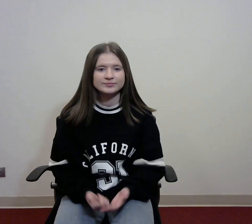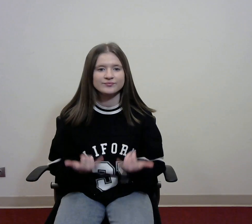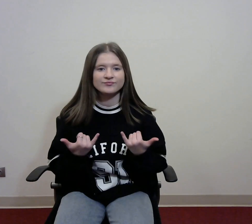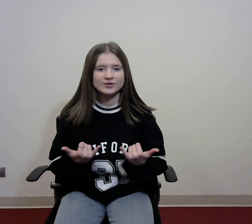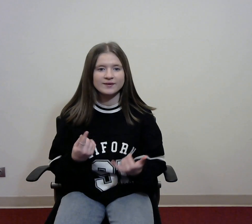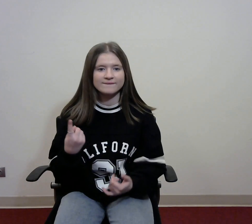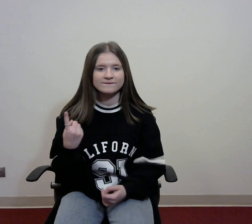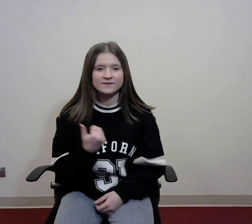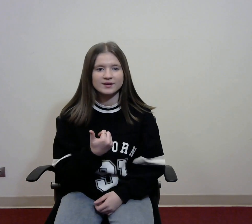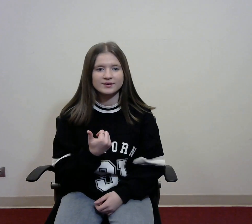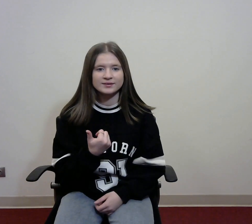bu həftə